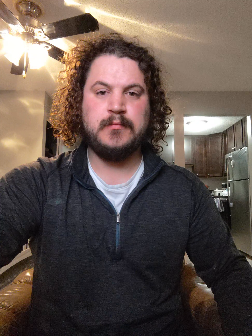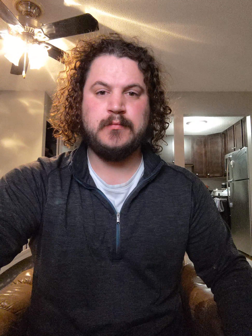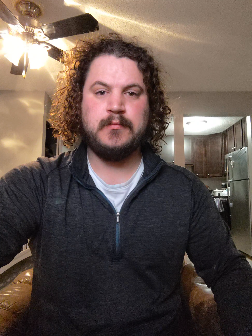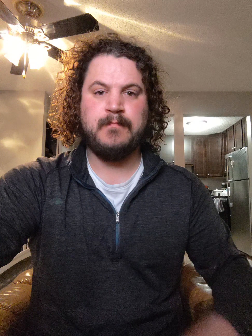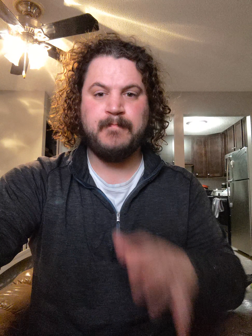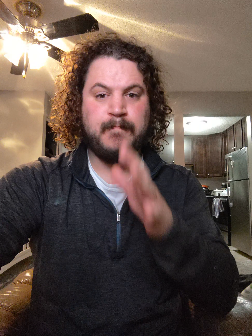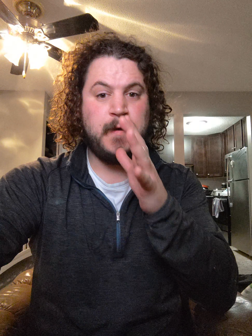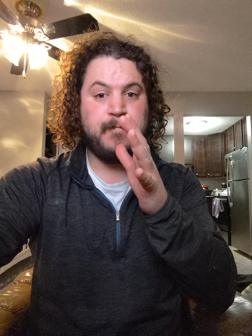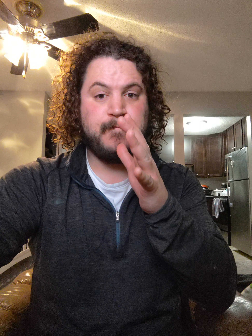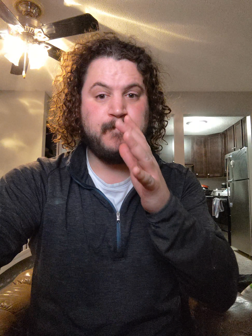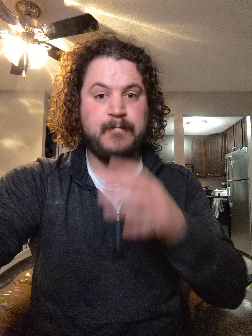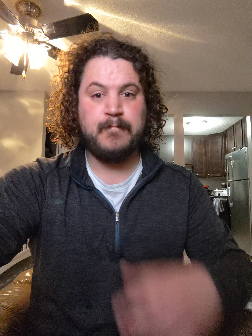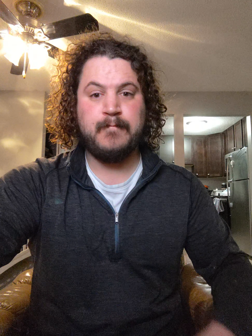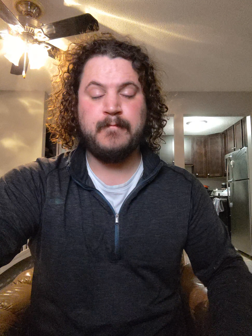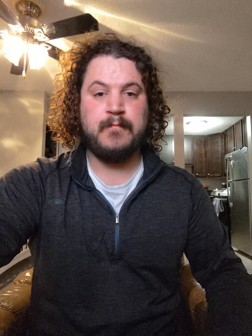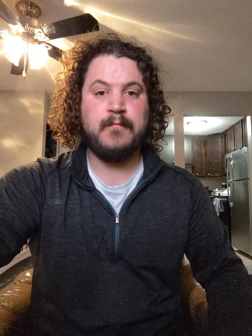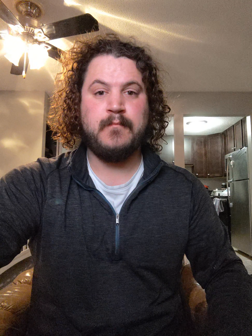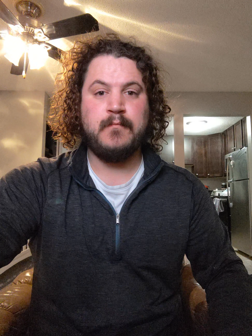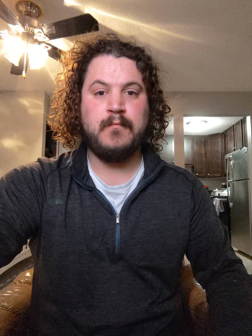mom